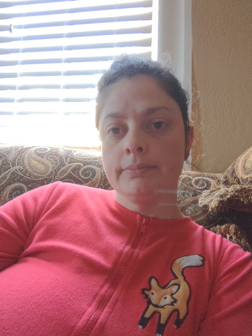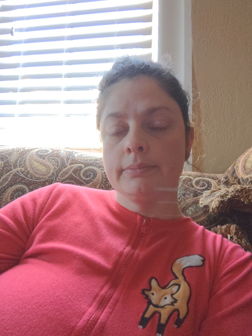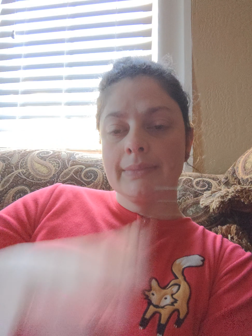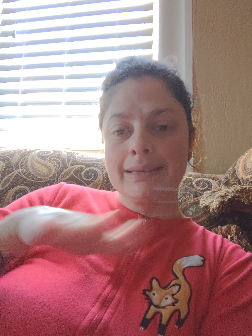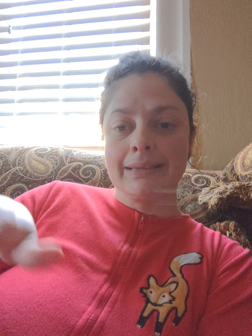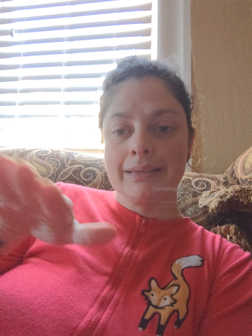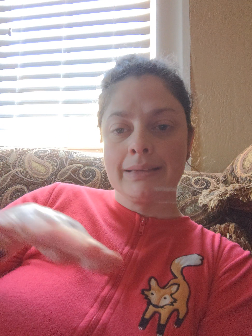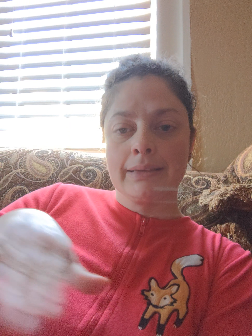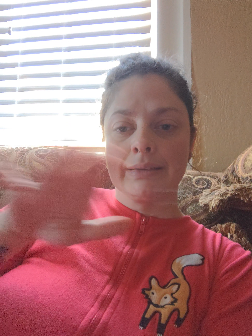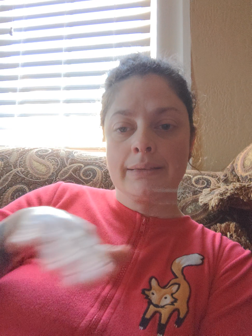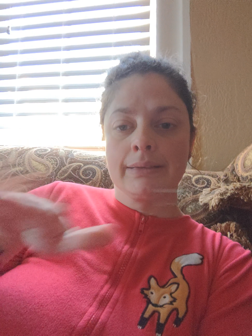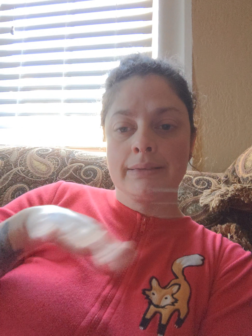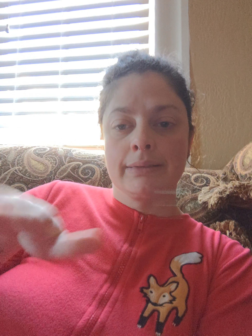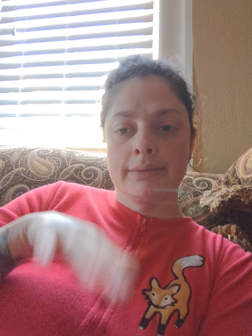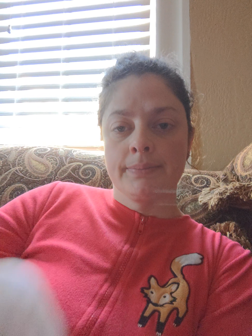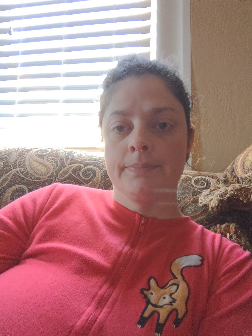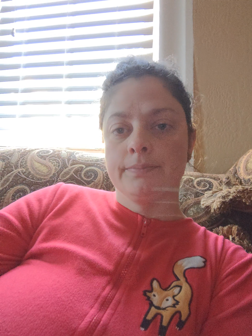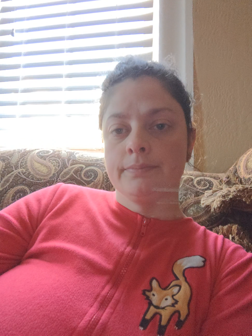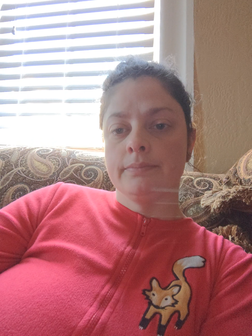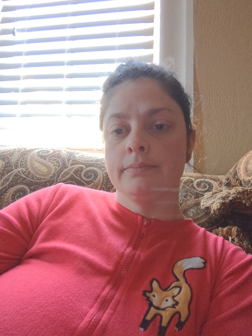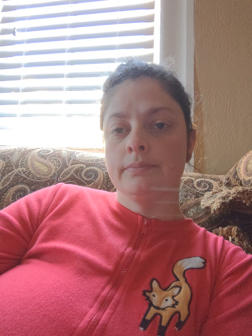clean